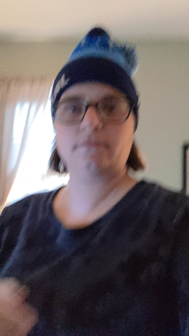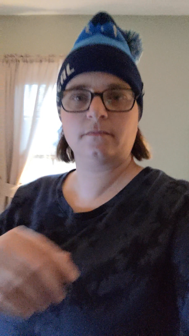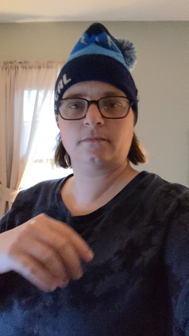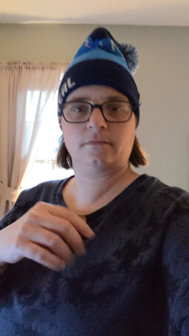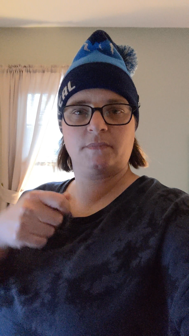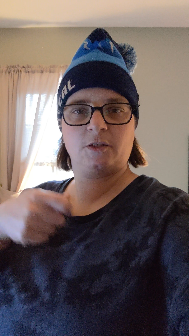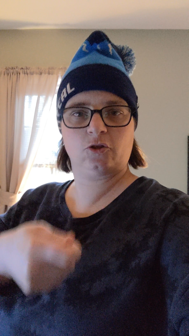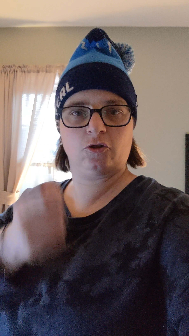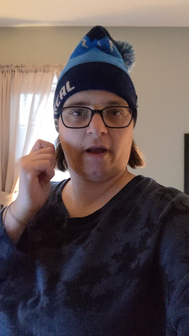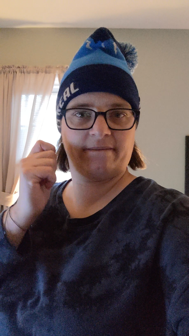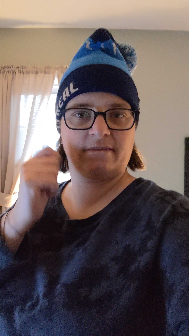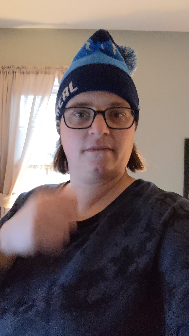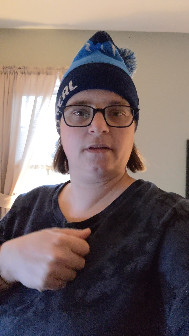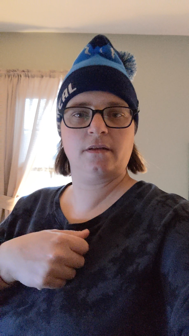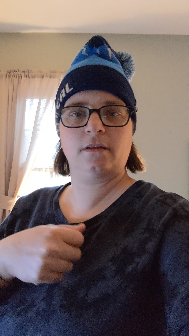shovel